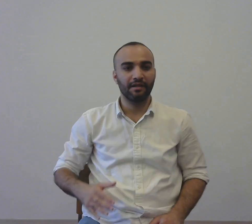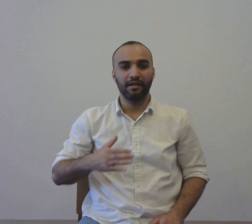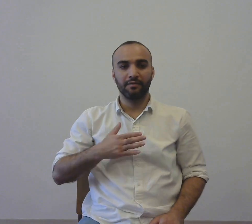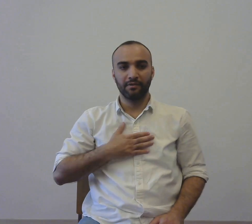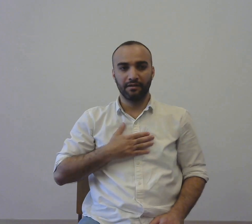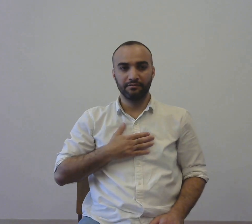mən